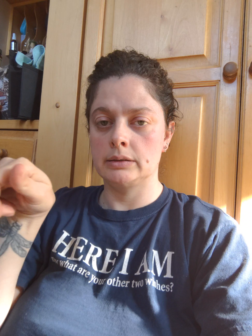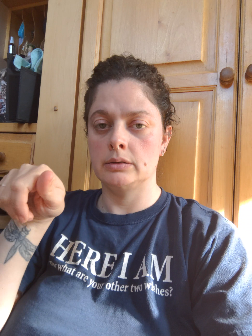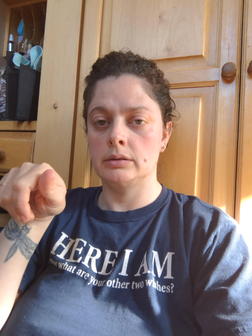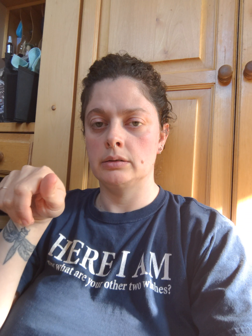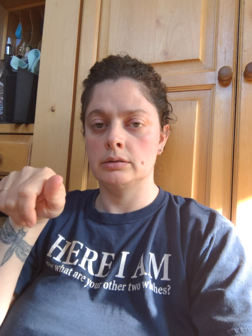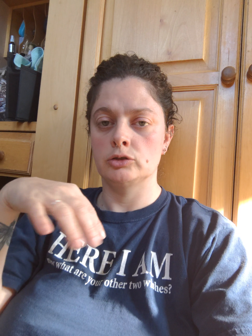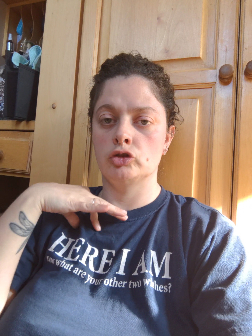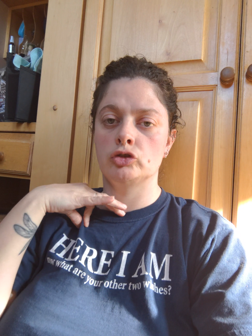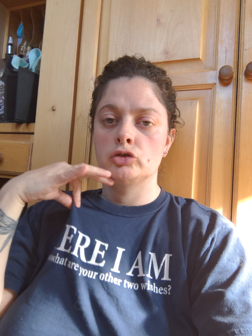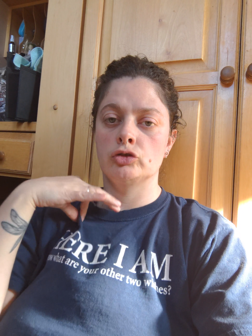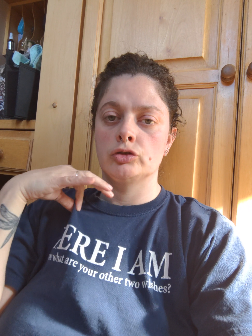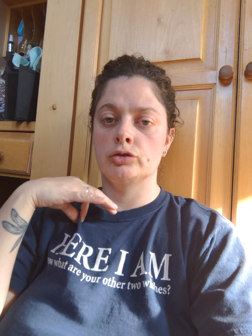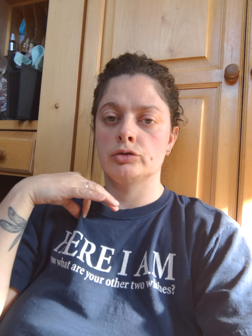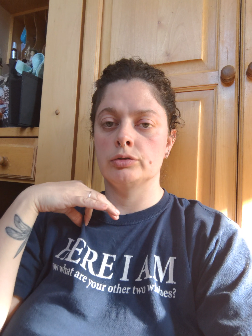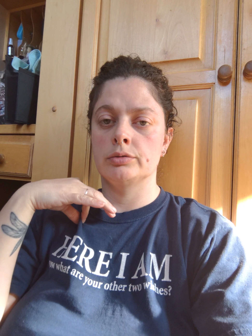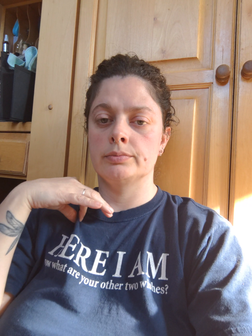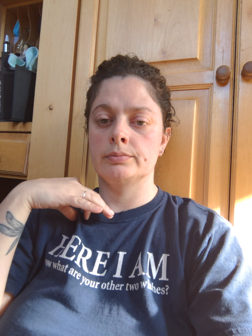shirt